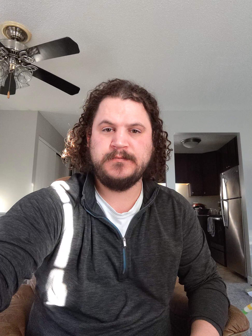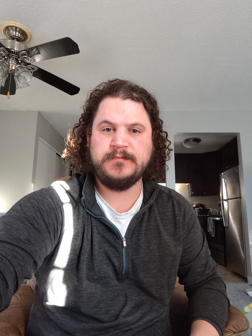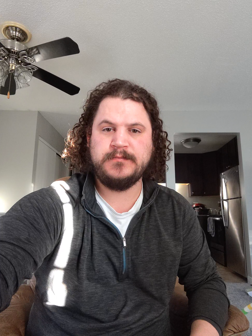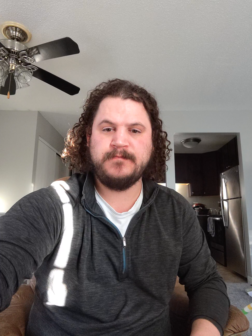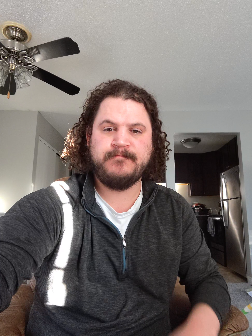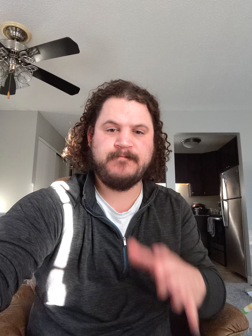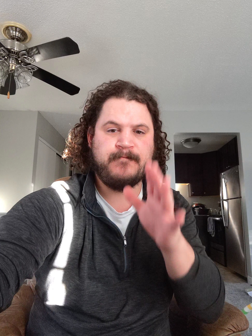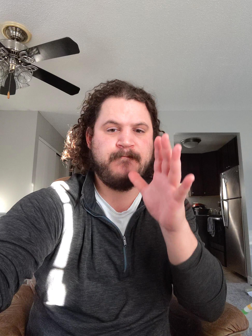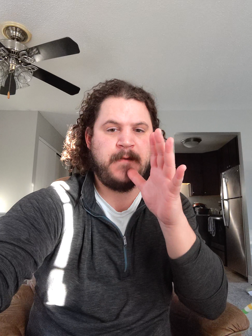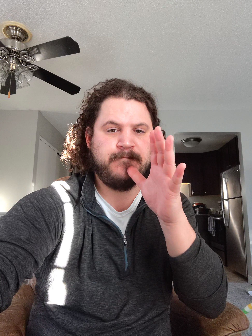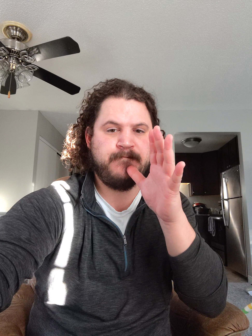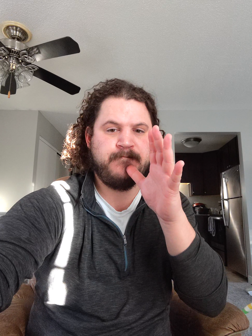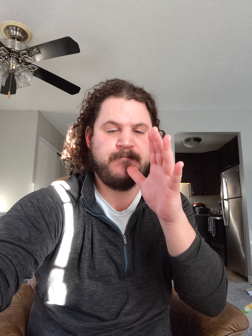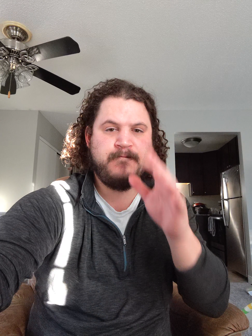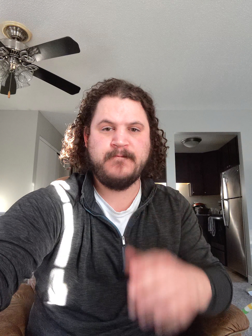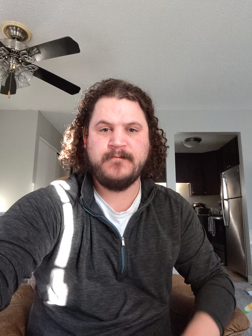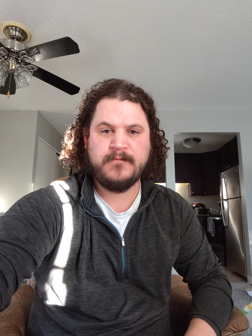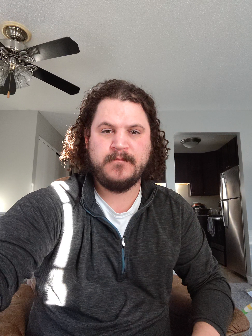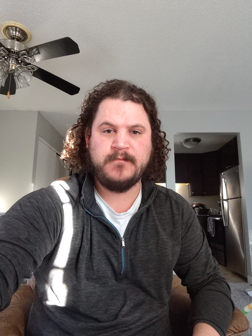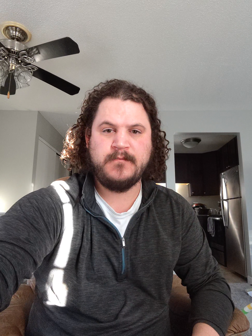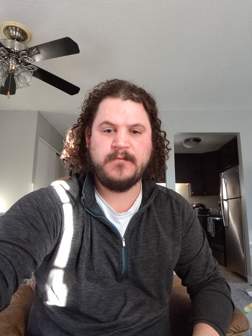mom